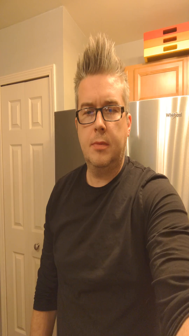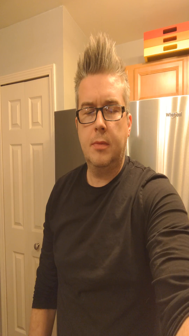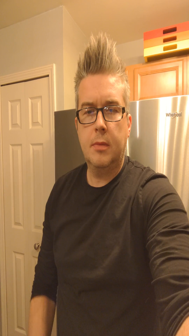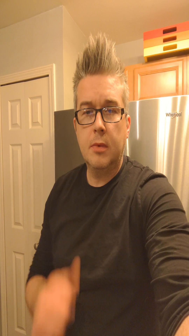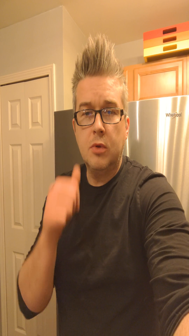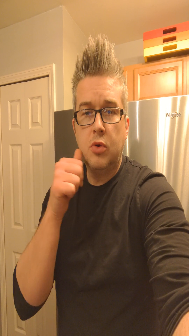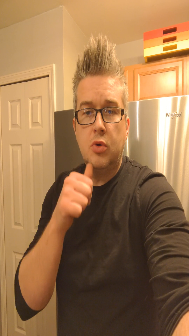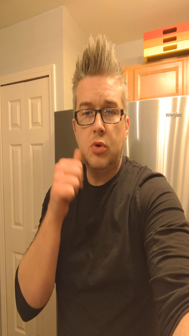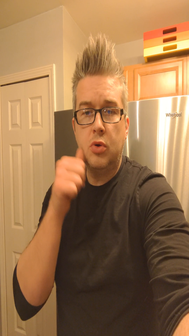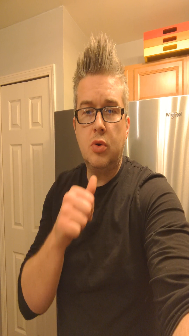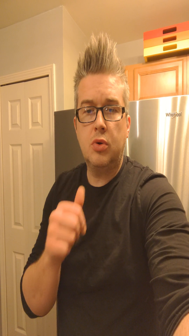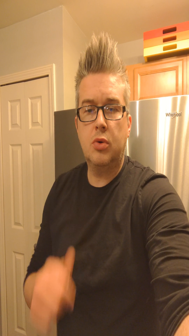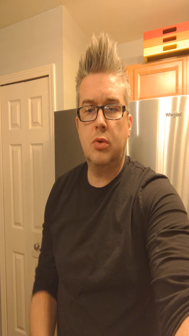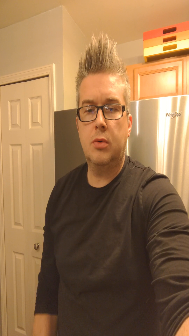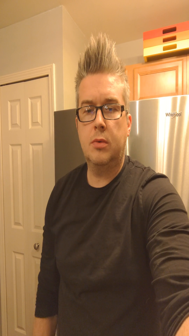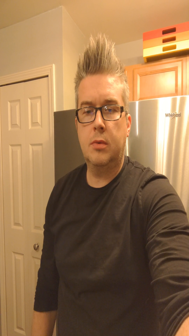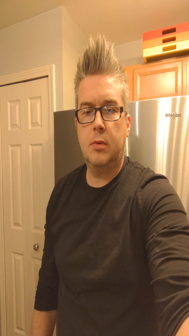girl